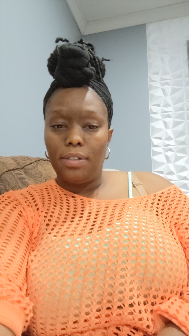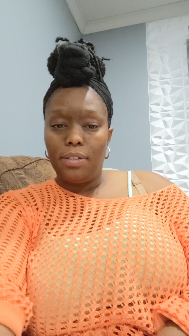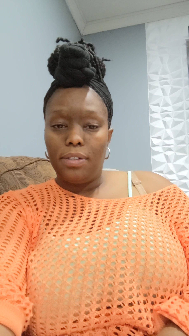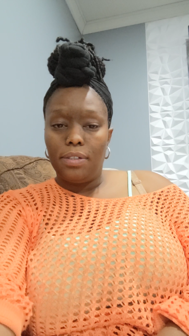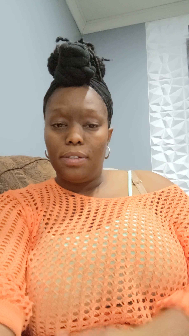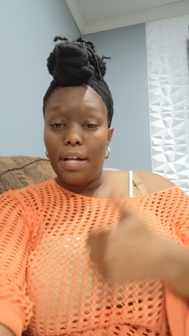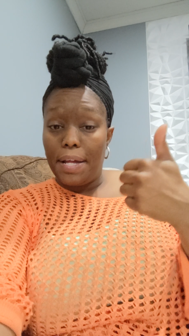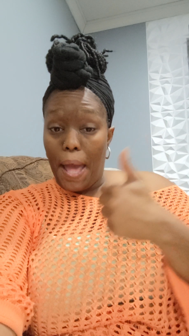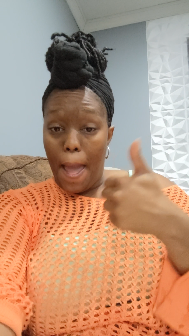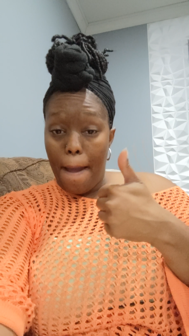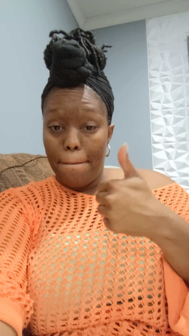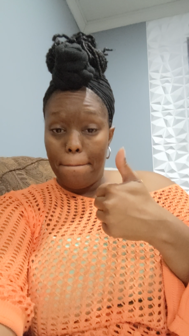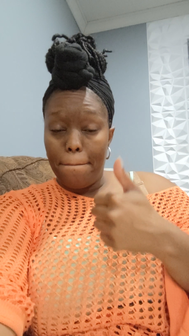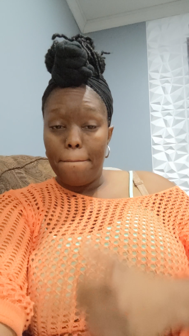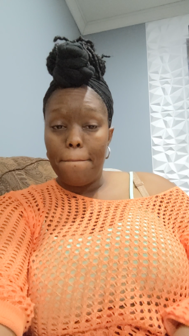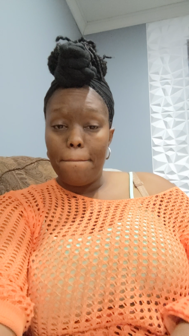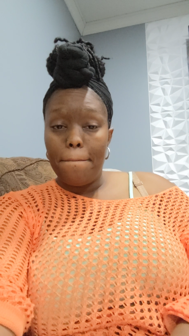game